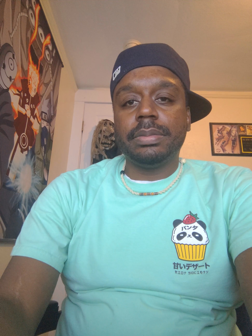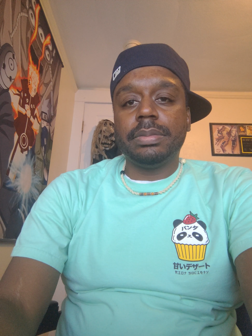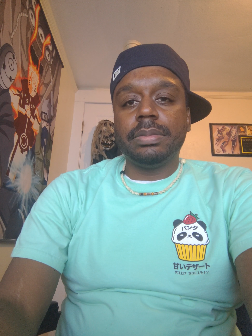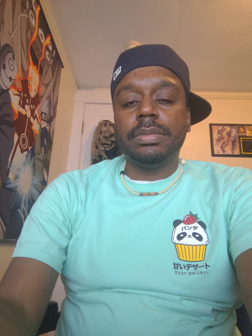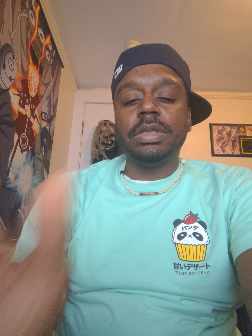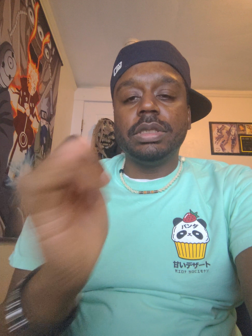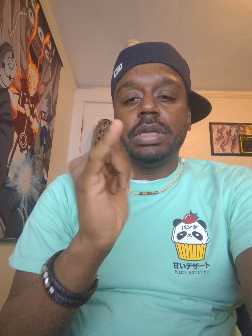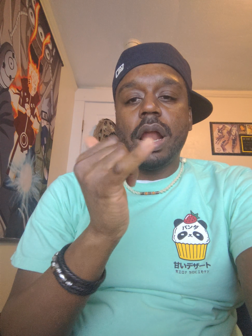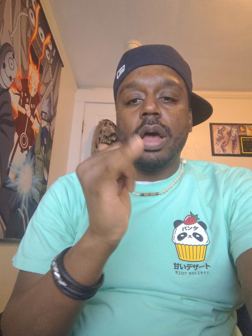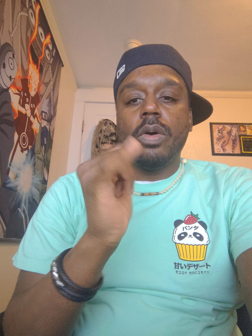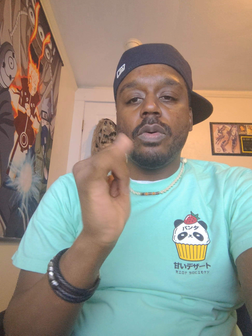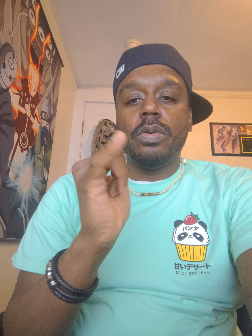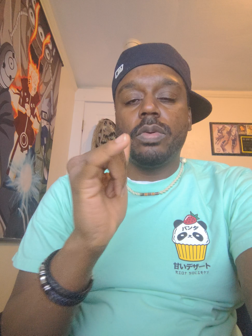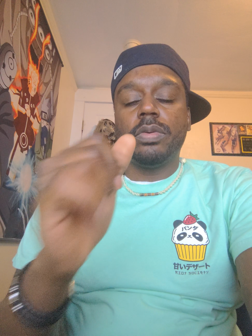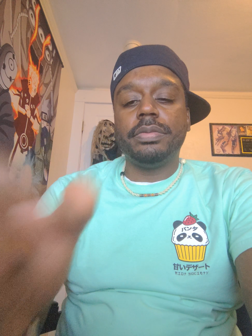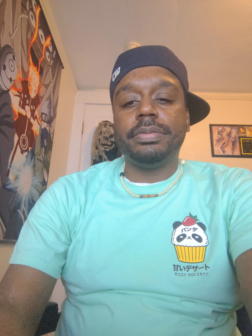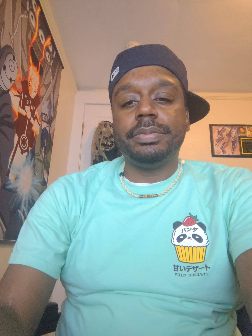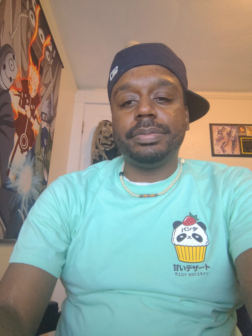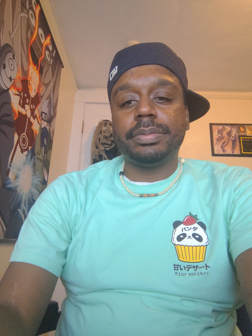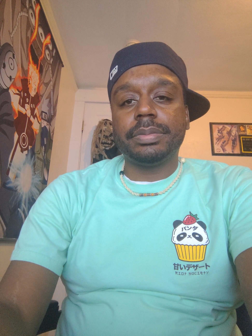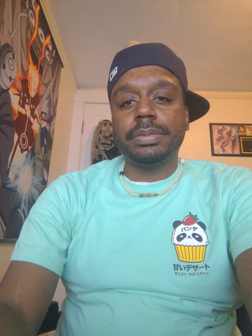yellow